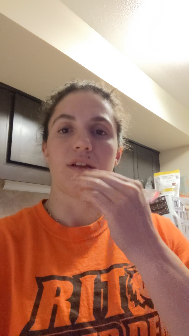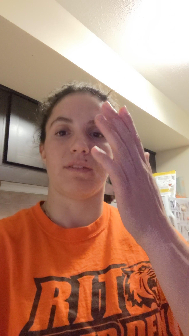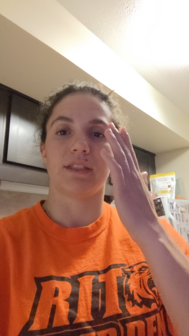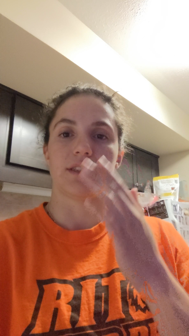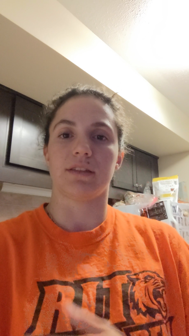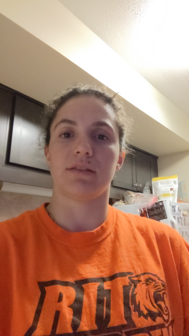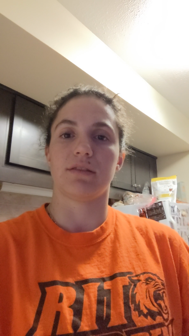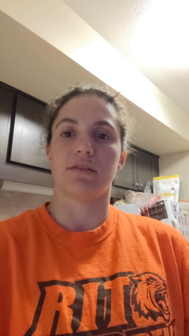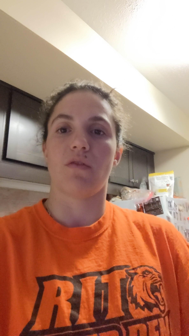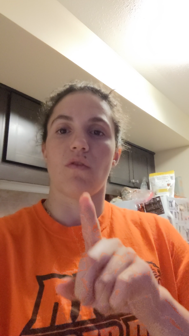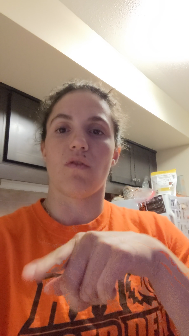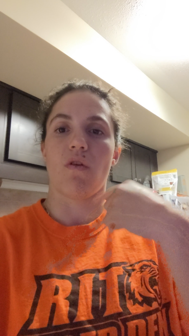long